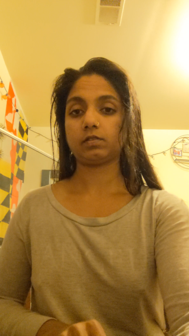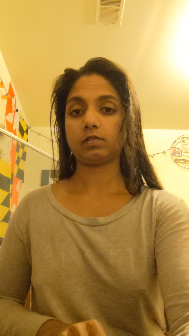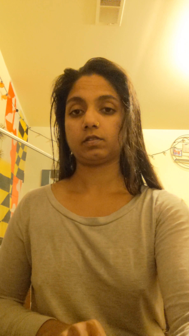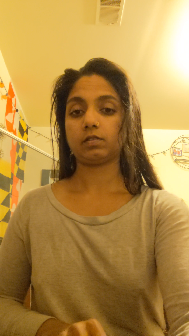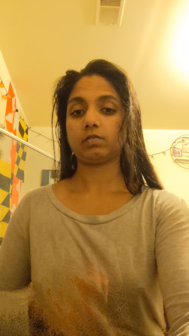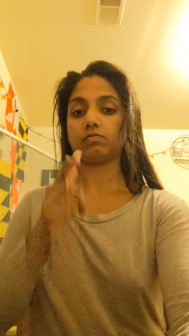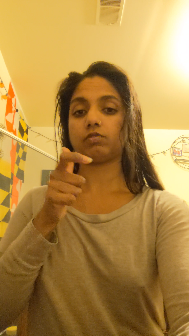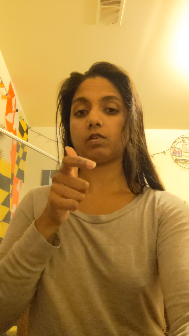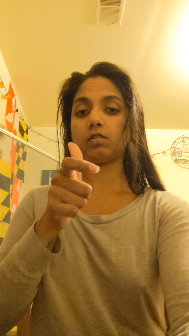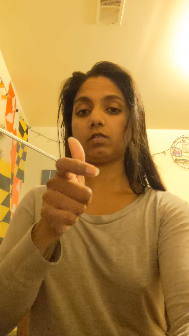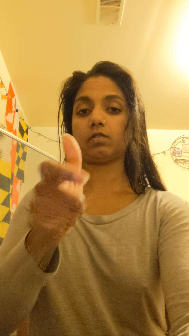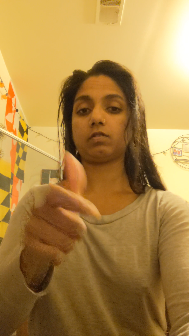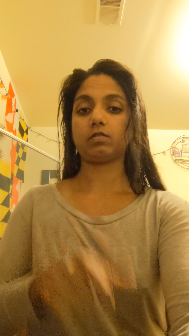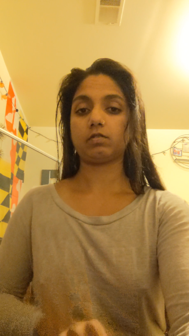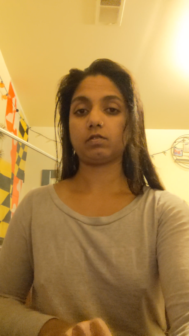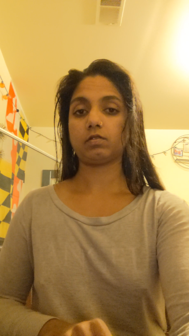run